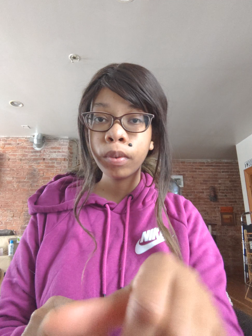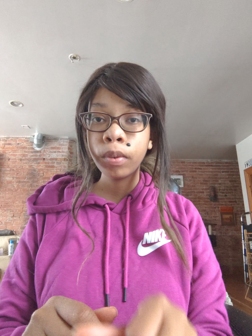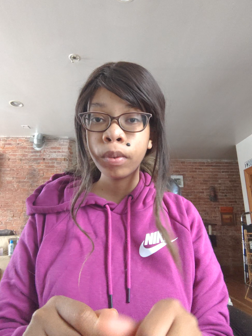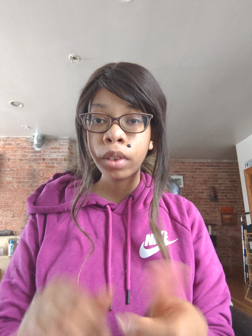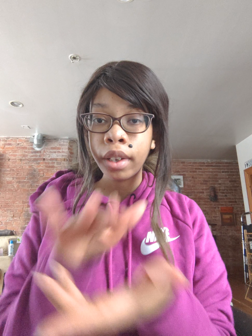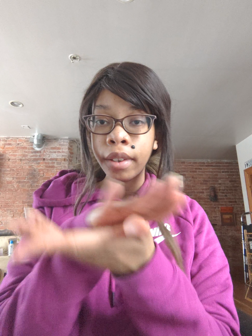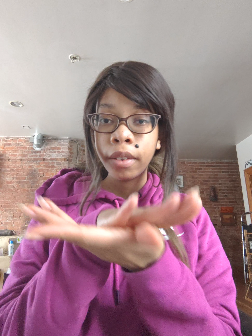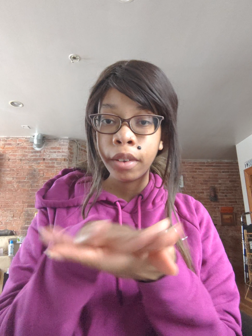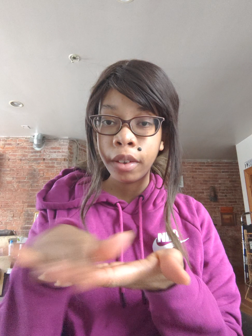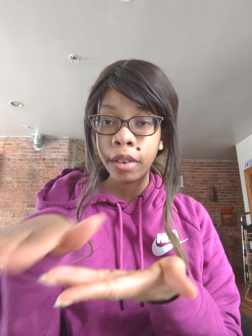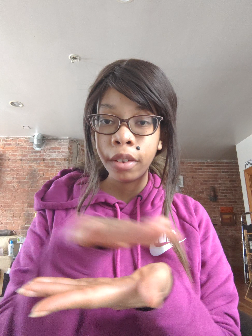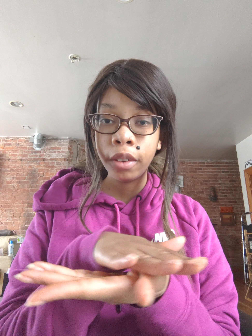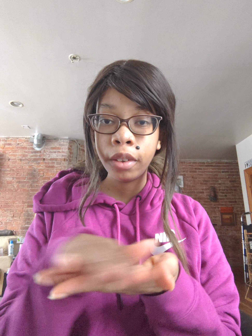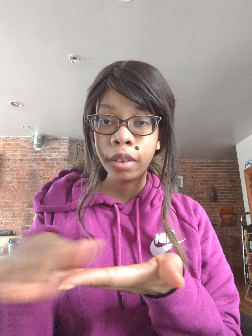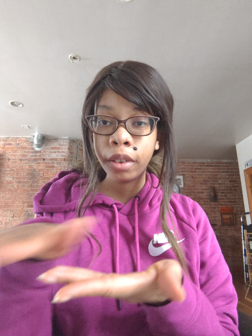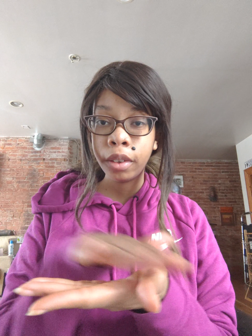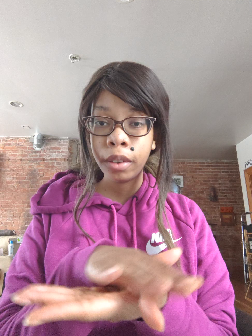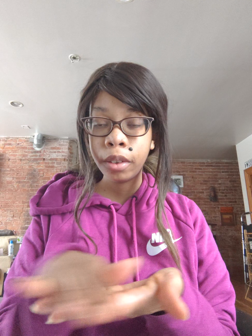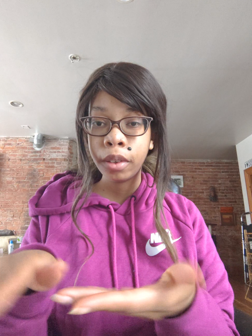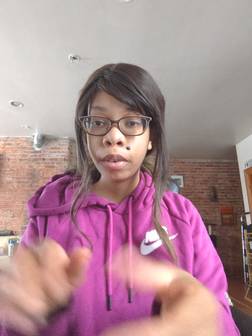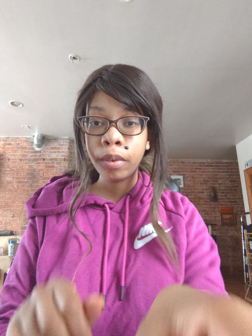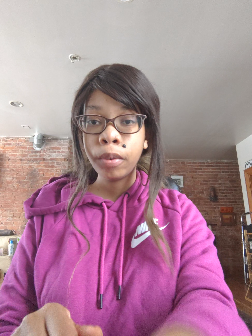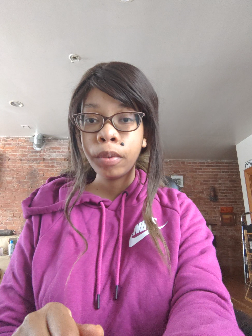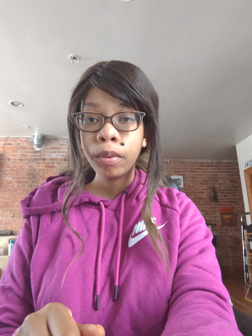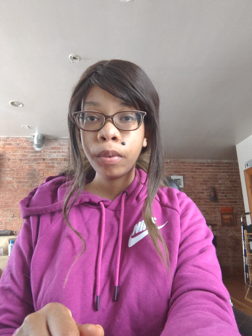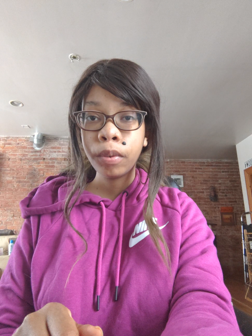clean